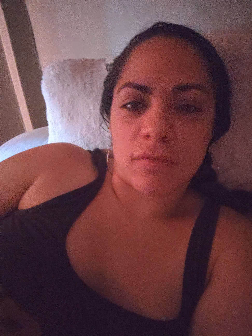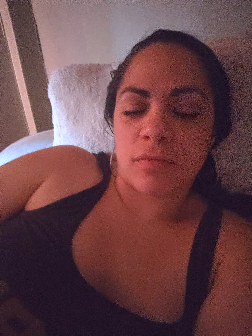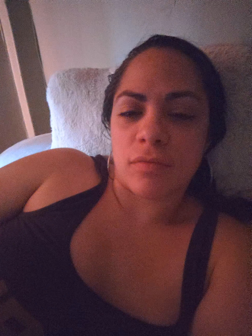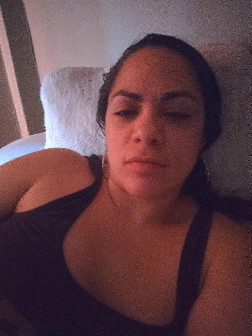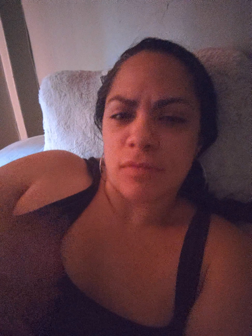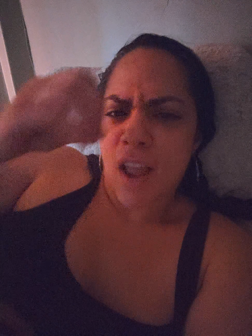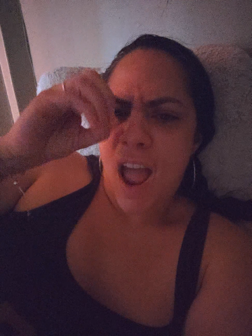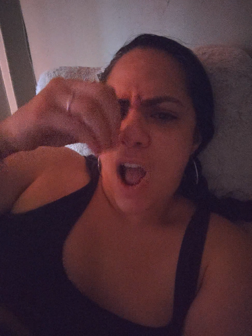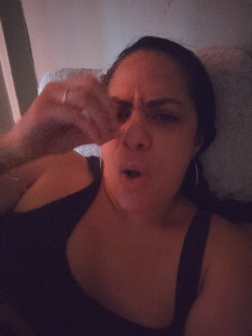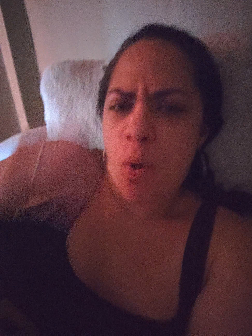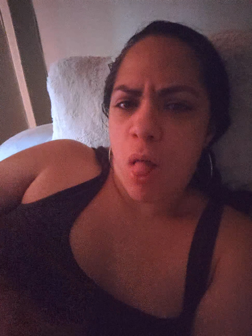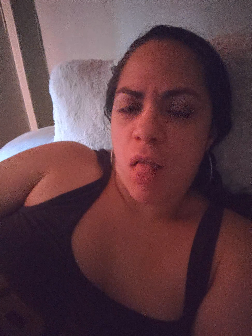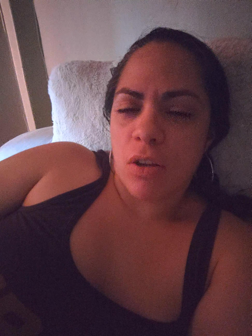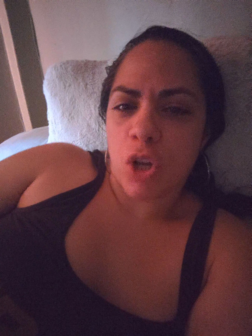owl